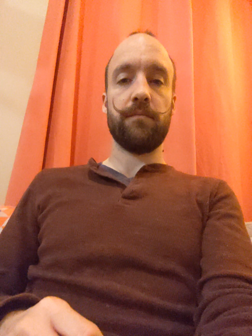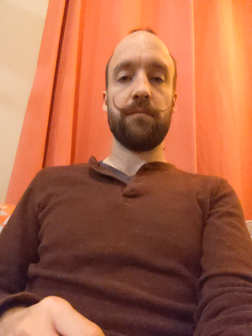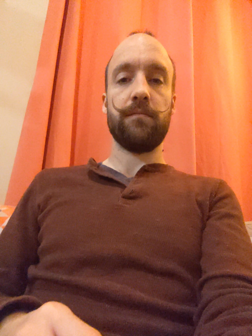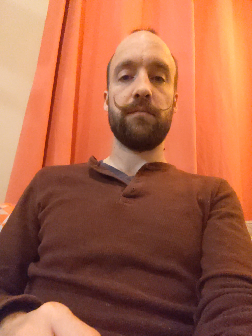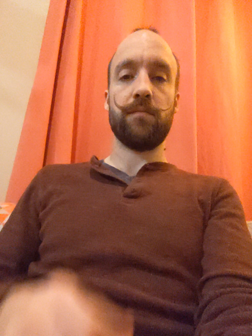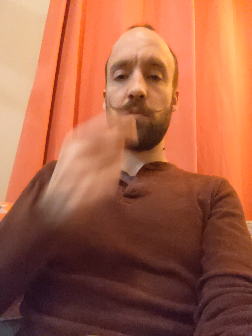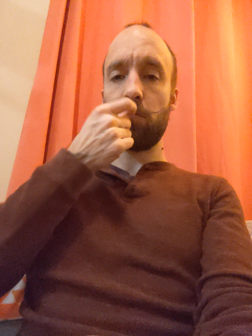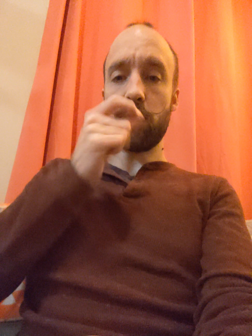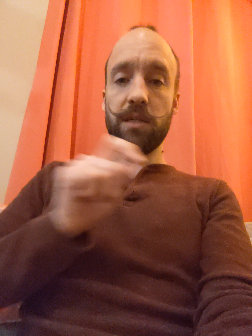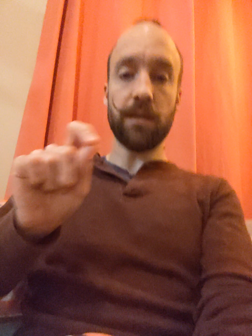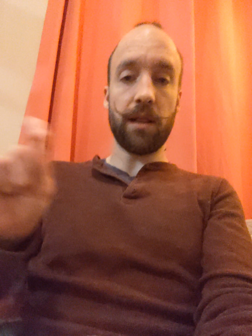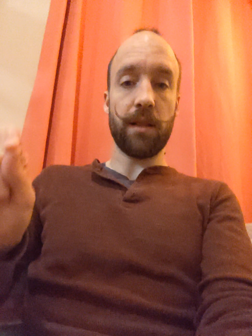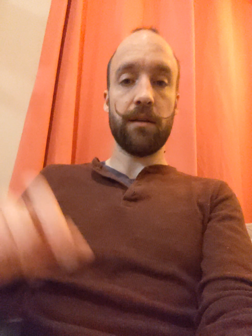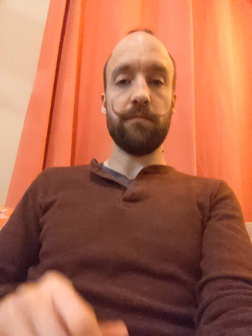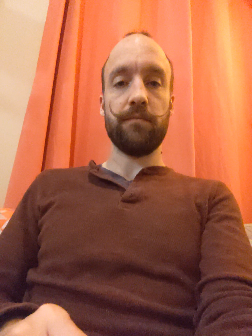pencil